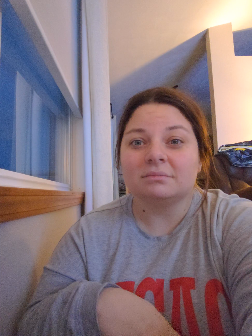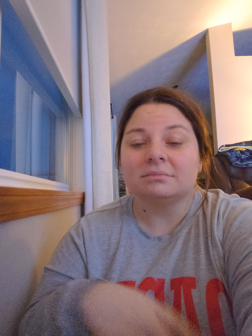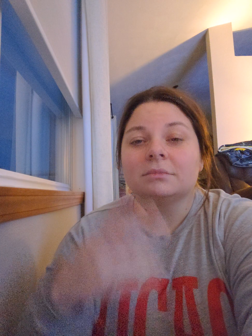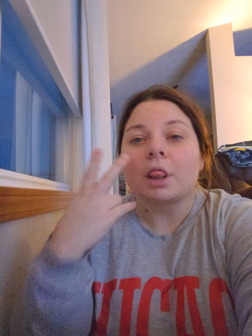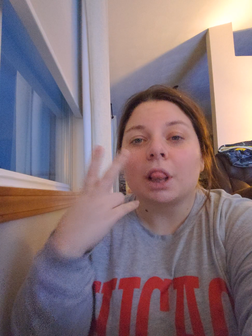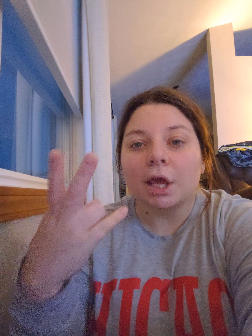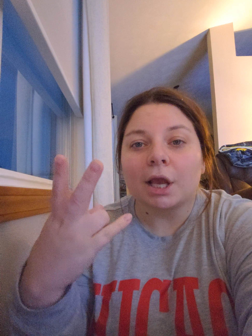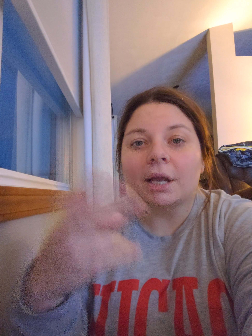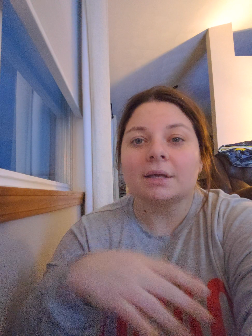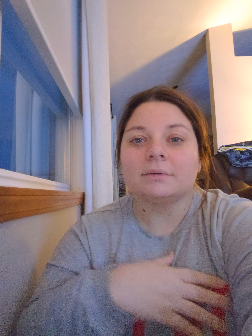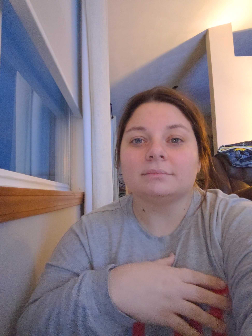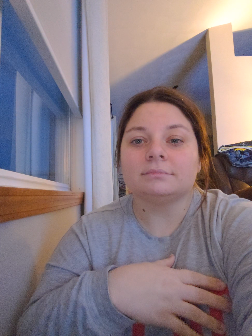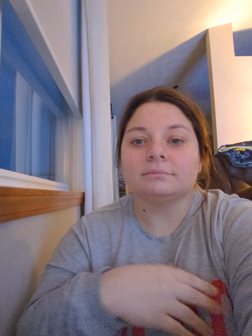look